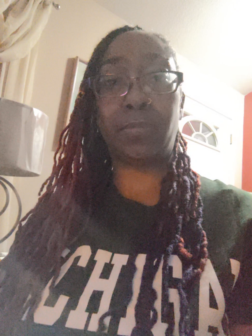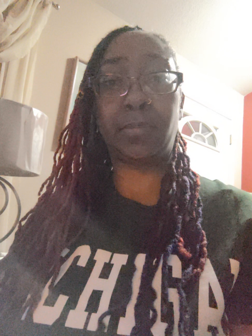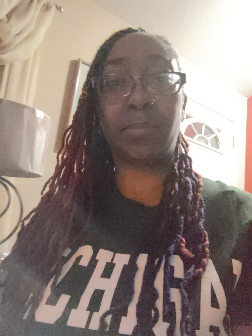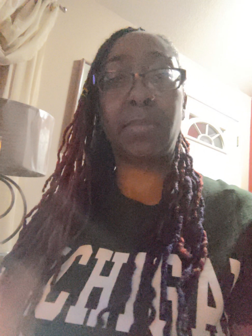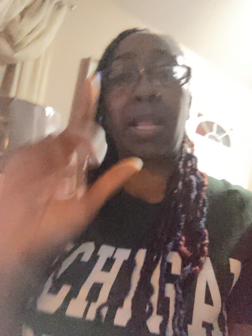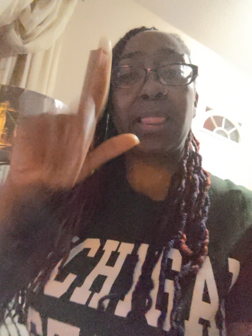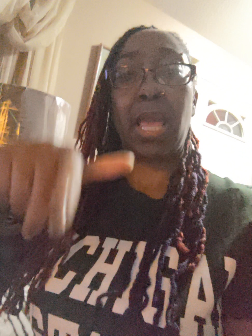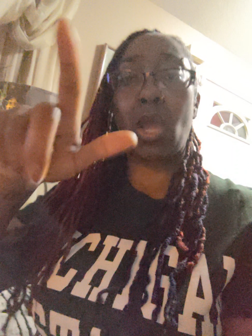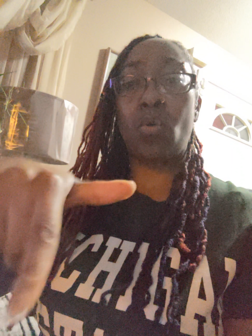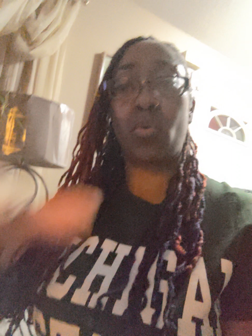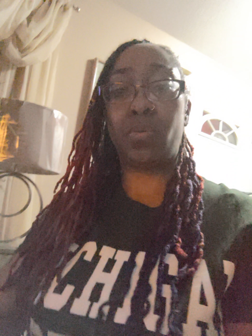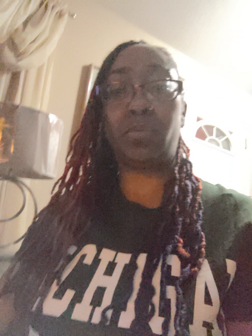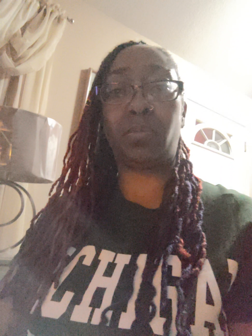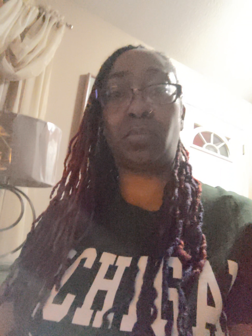later